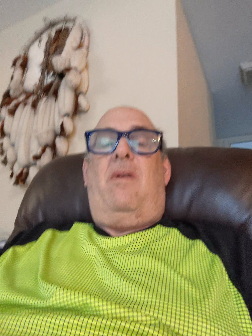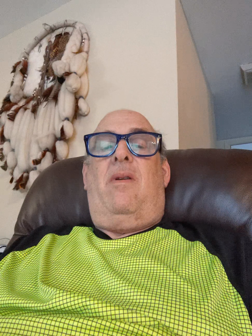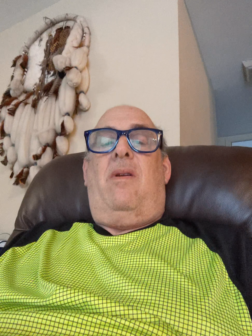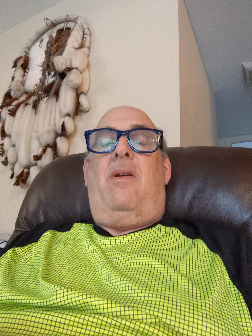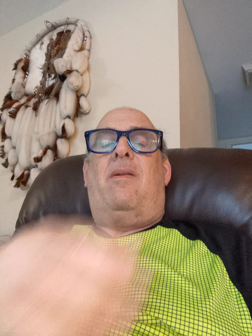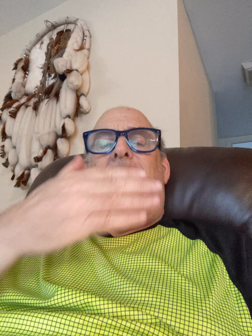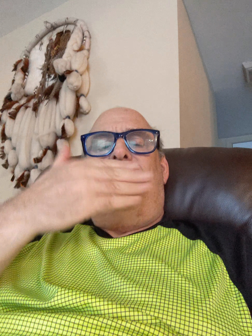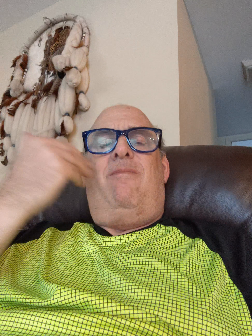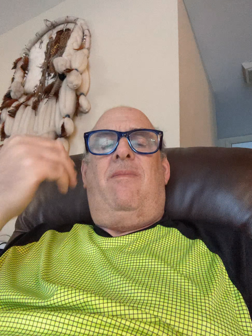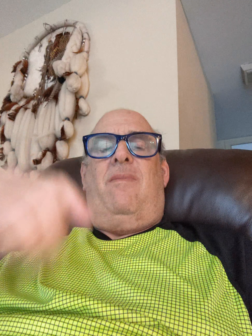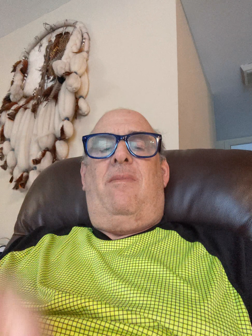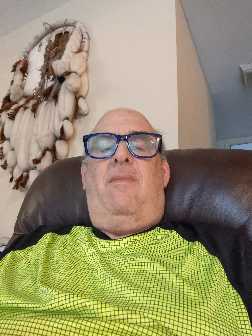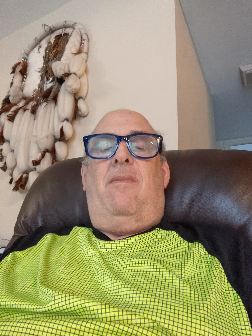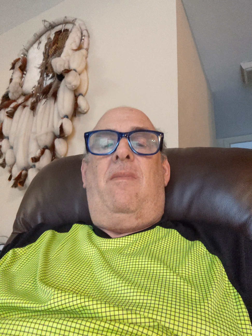better